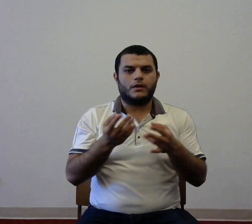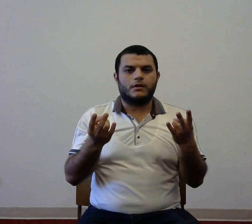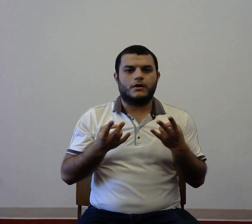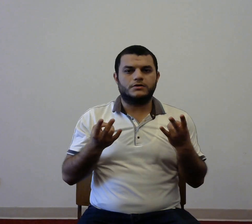lazım